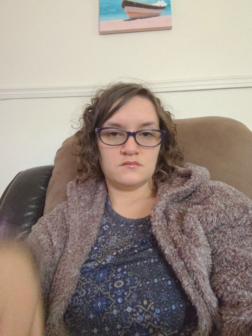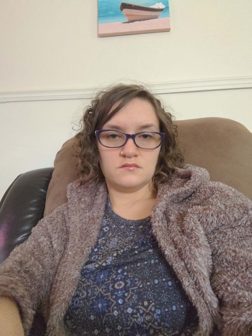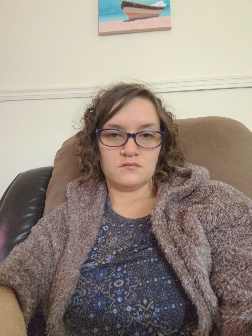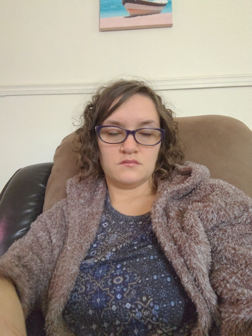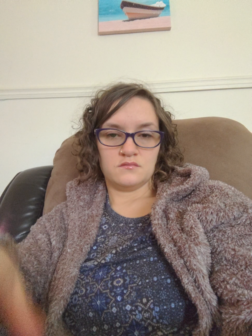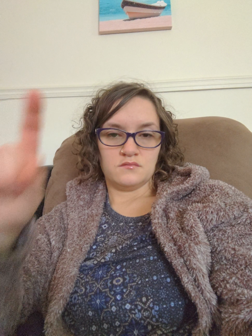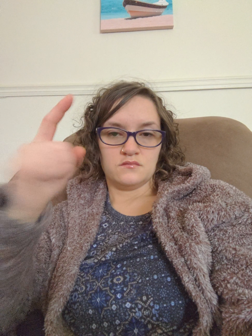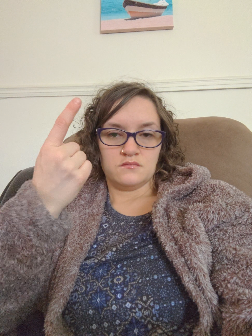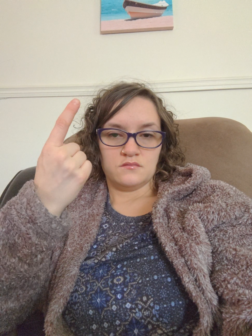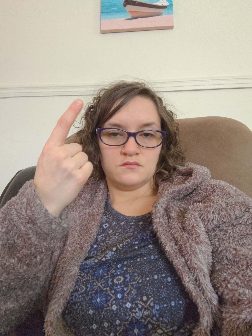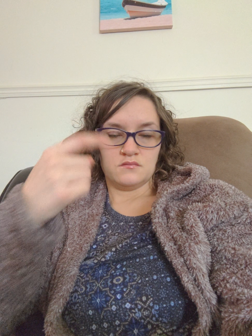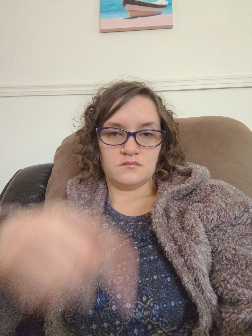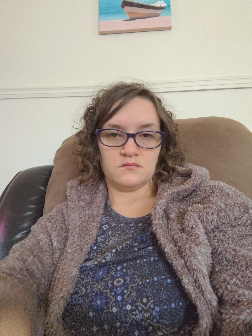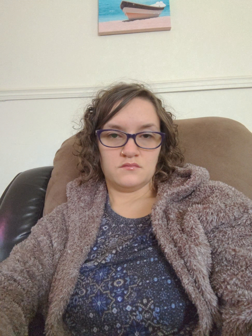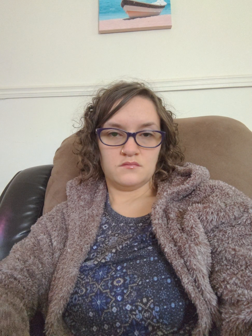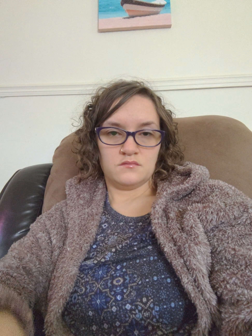first